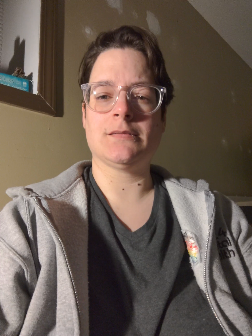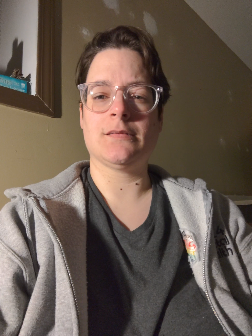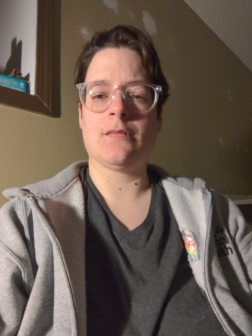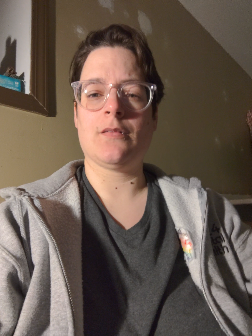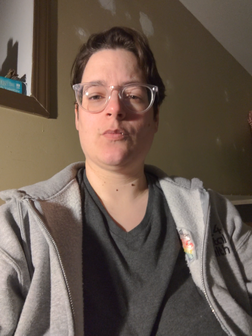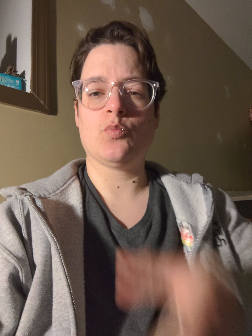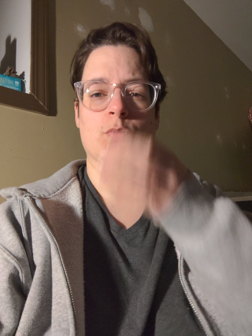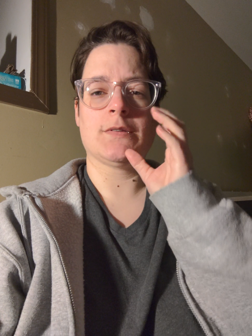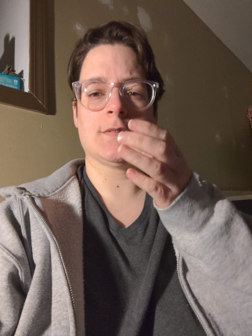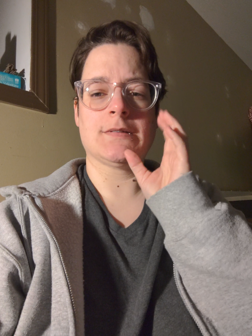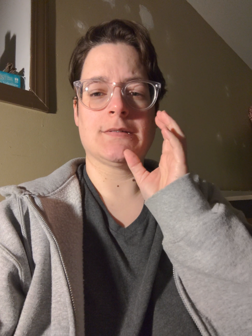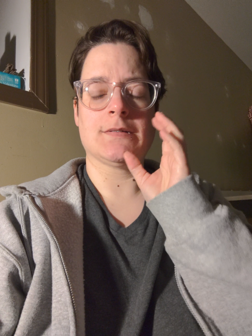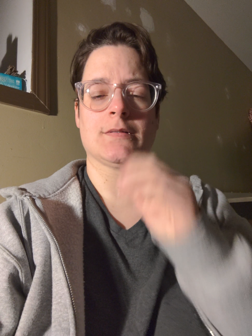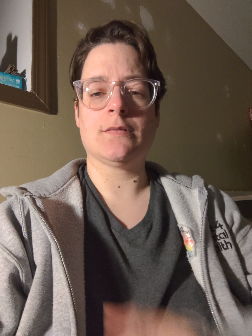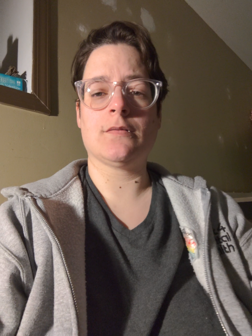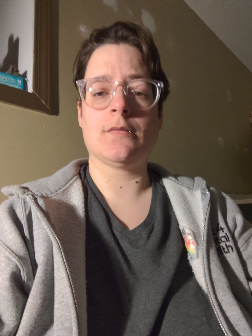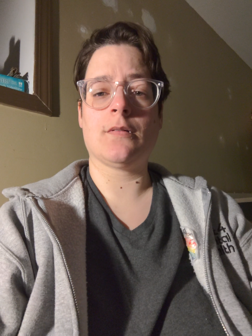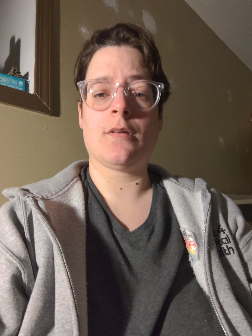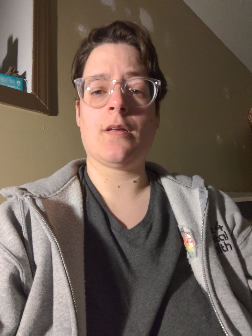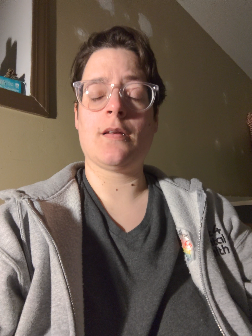drink